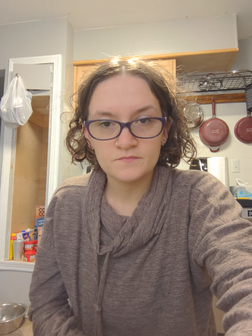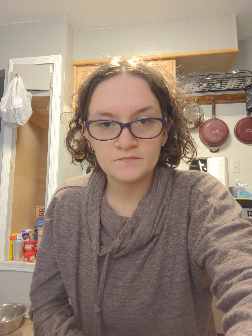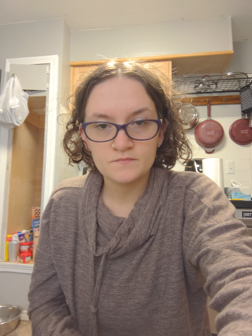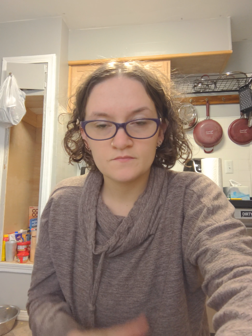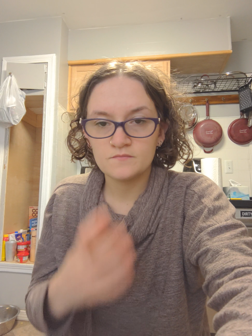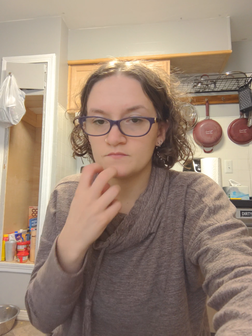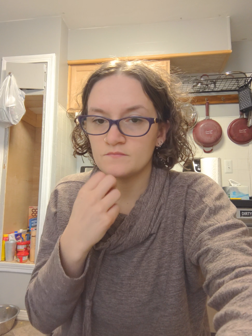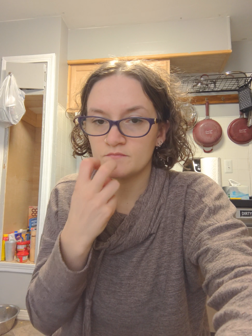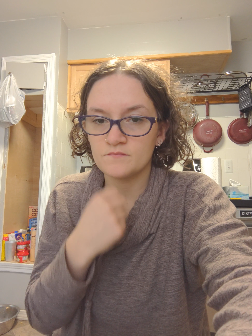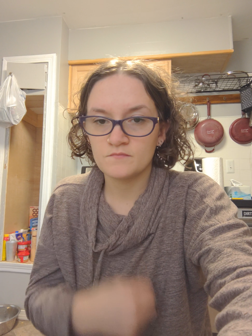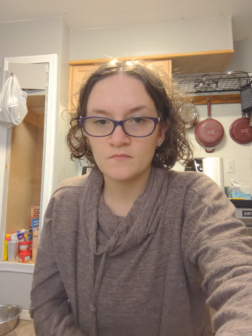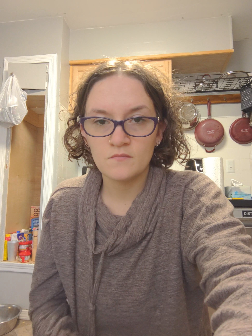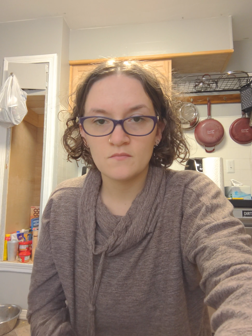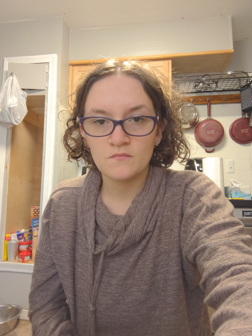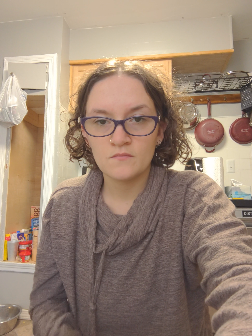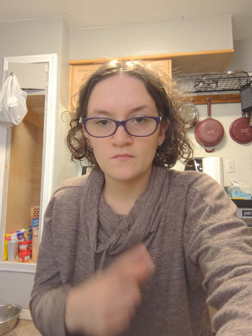underwear